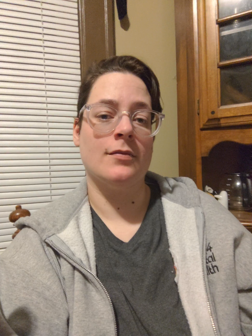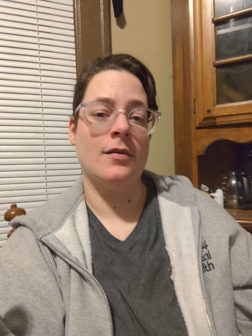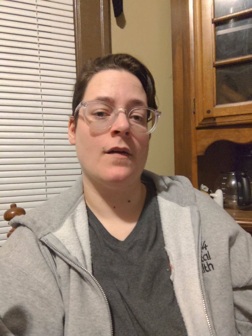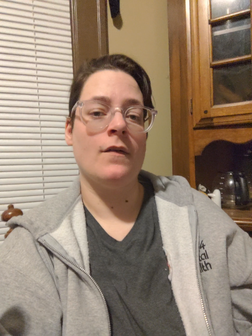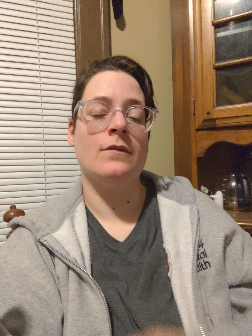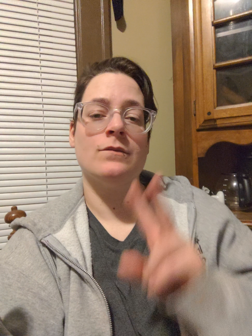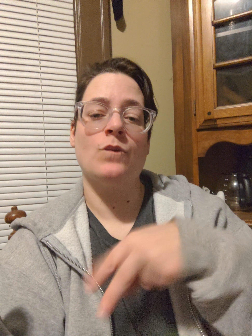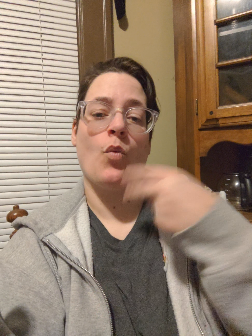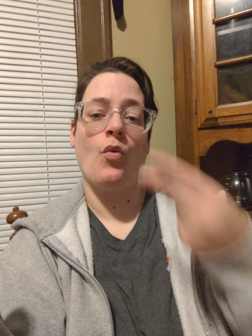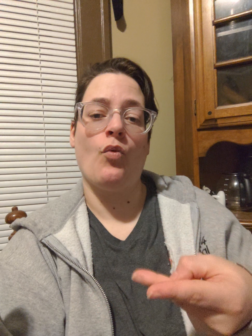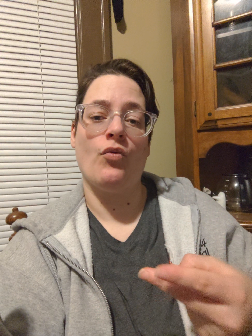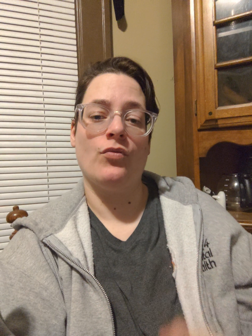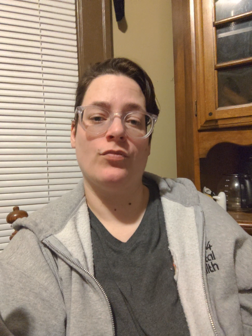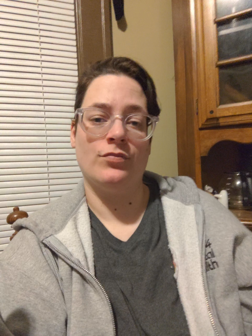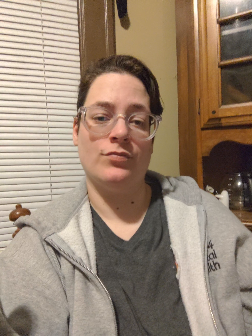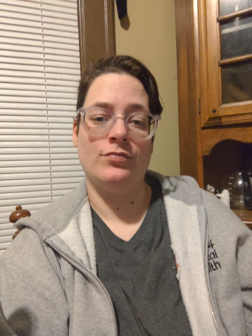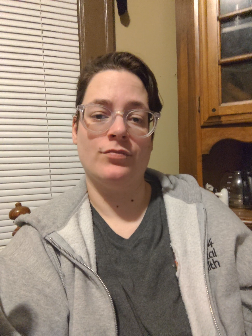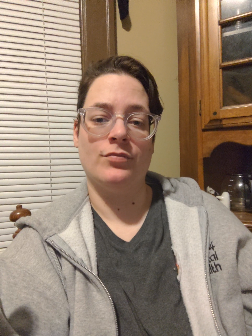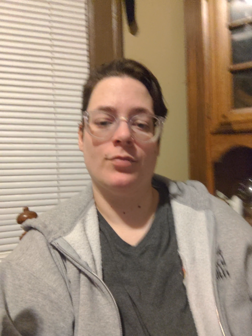fall